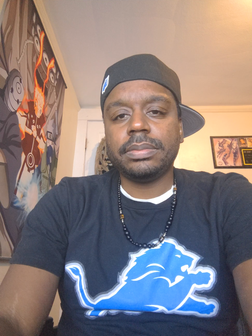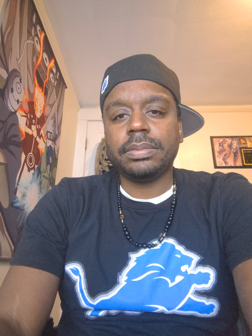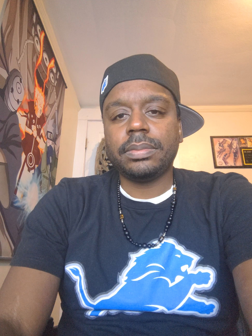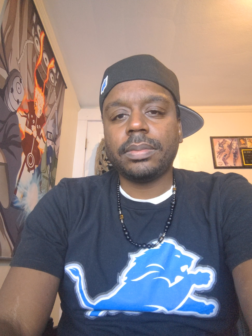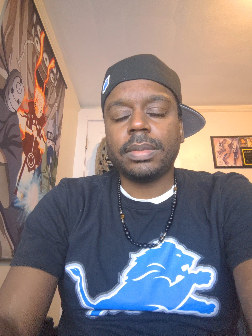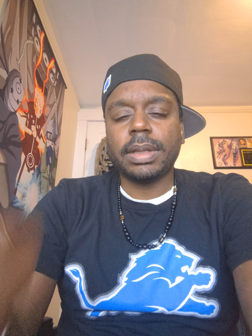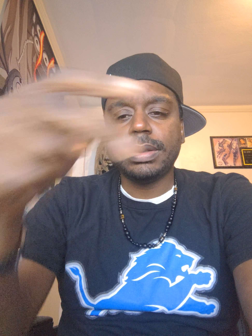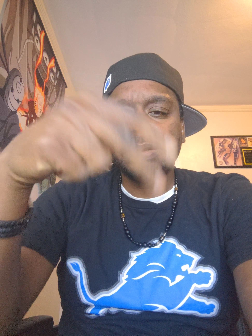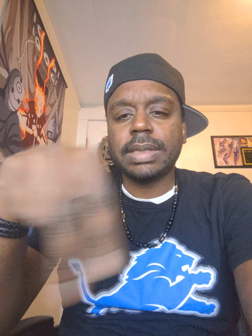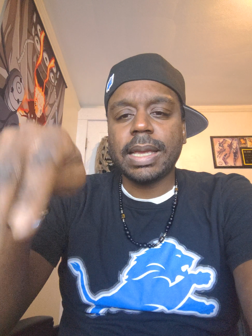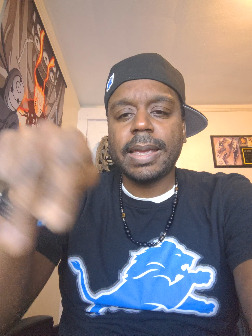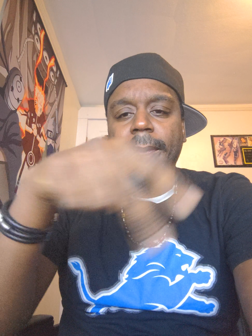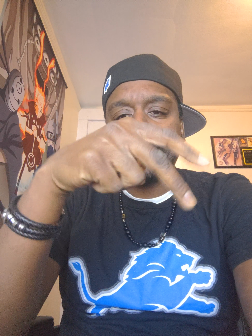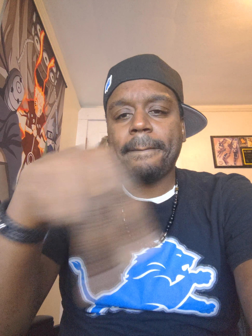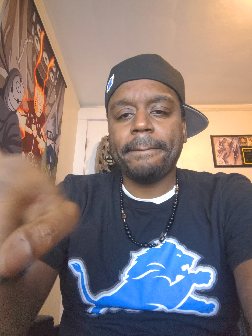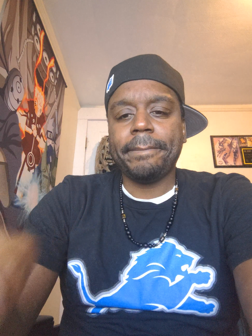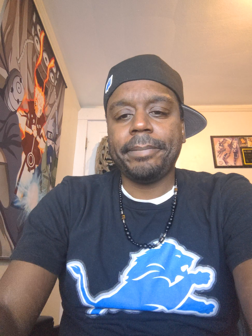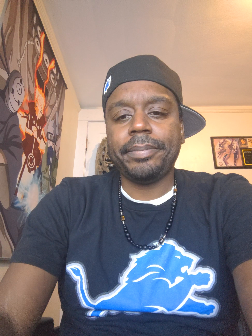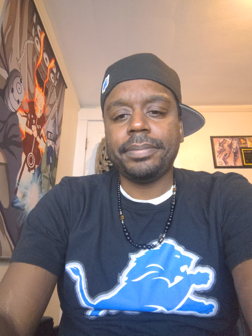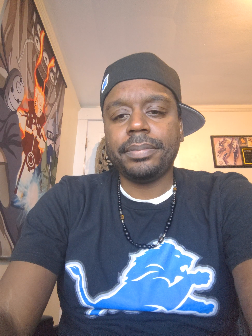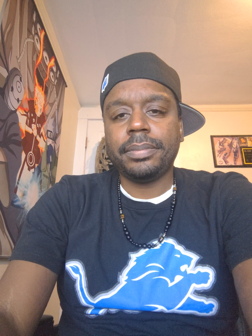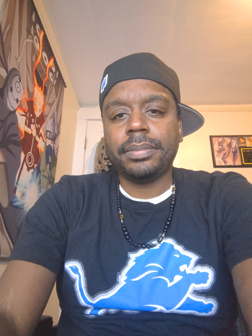dance